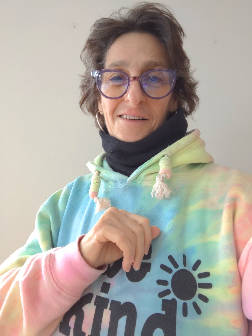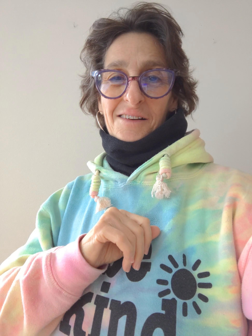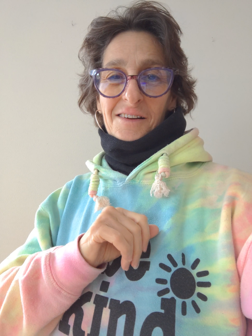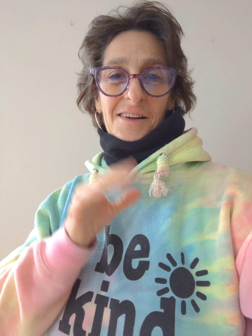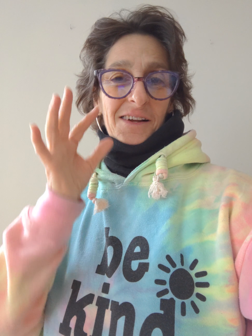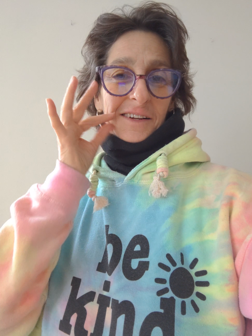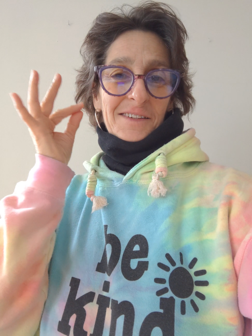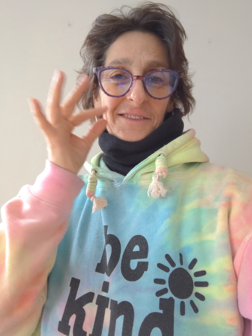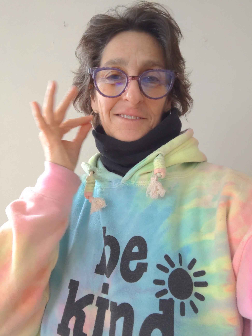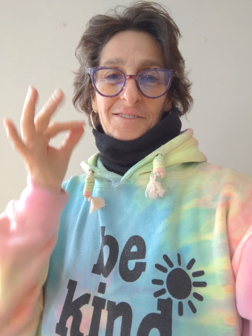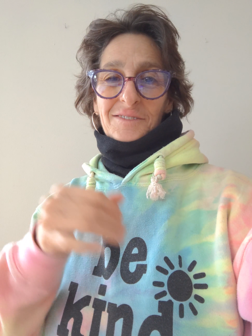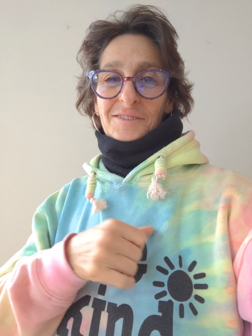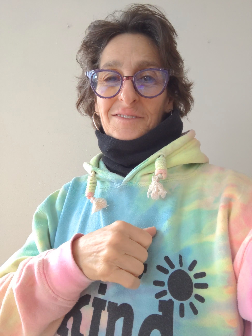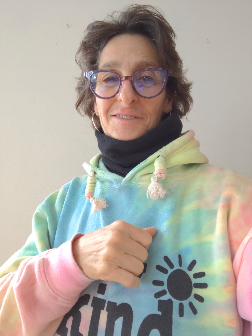cat